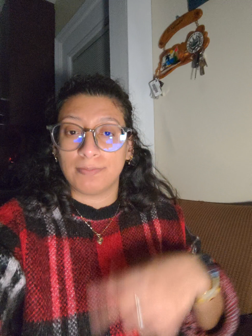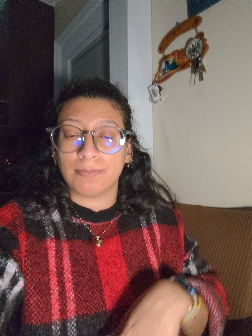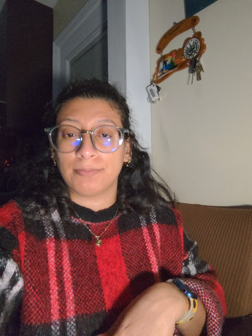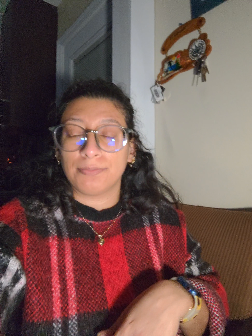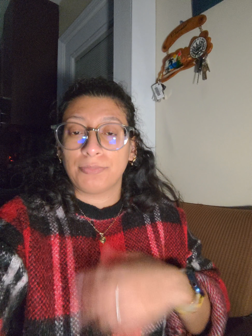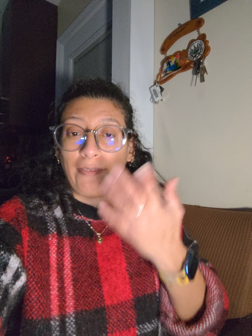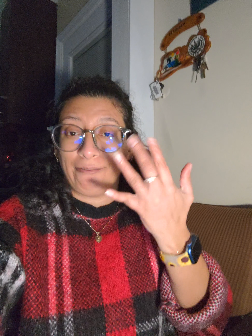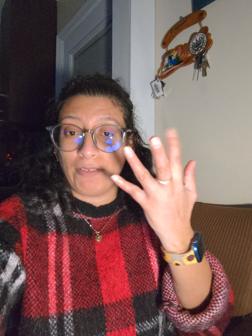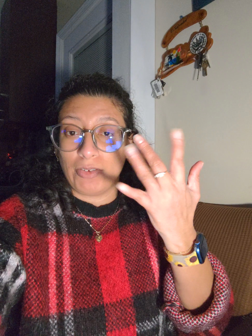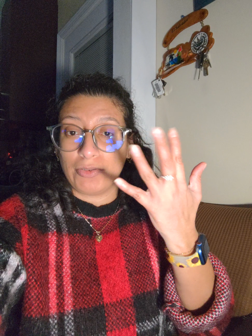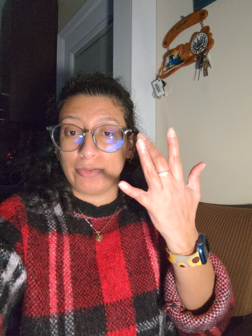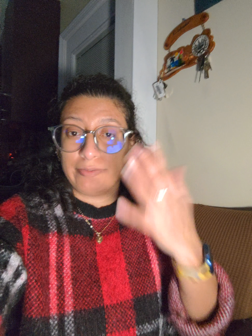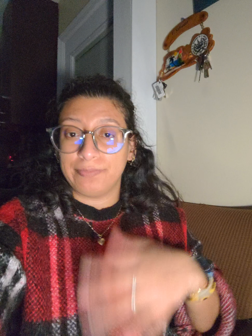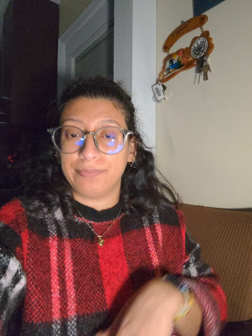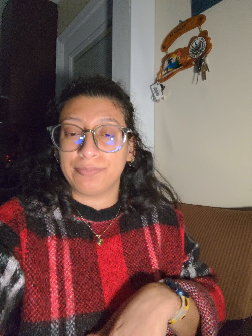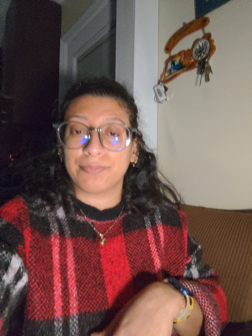finger